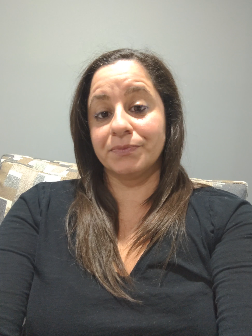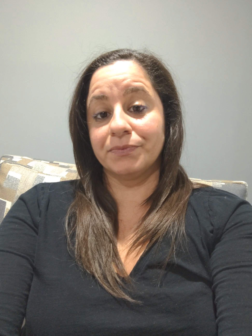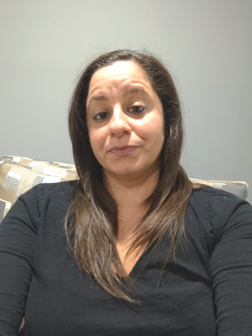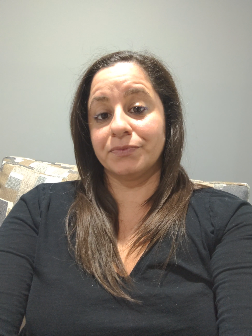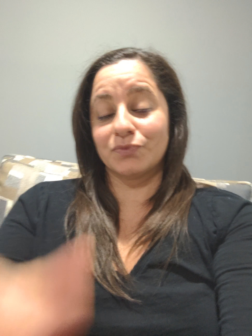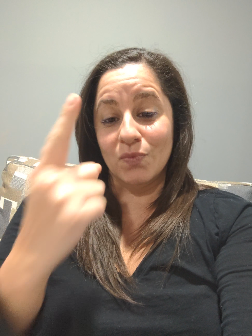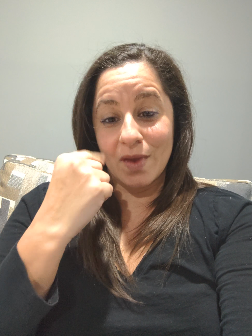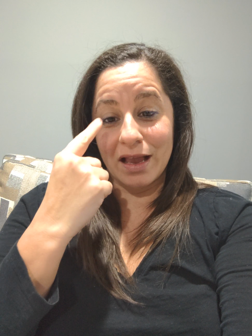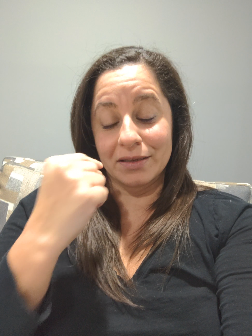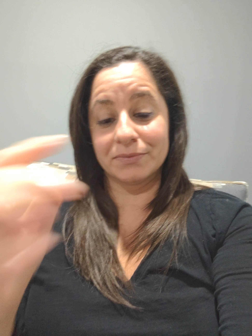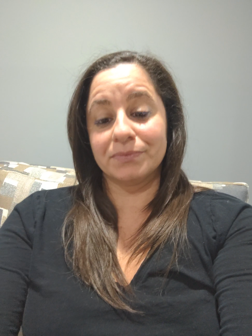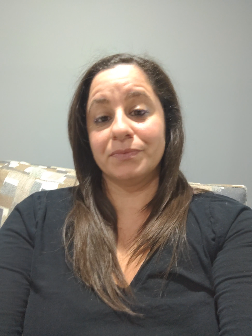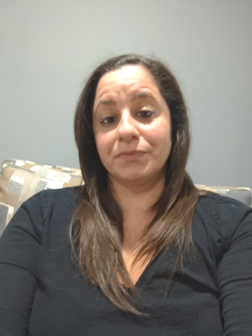cry